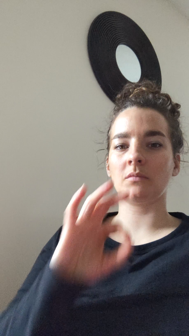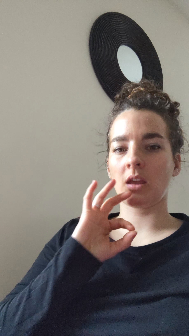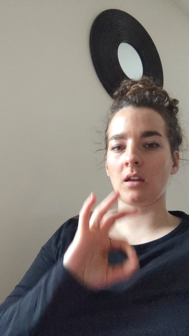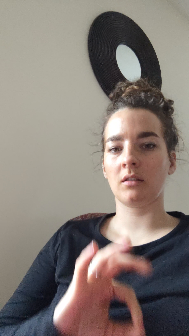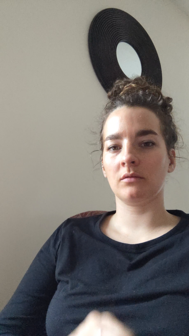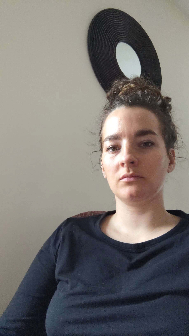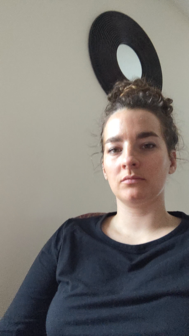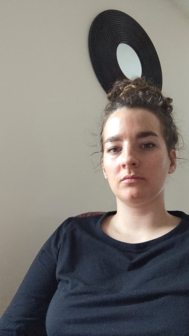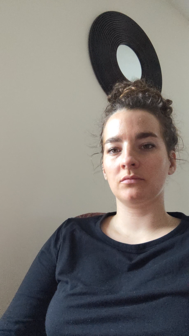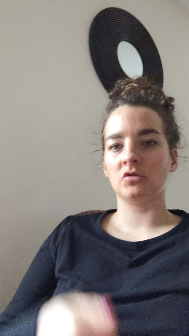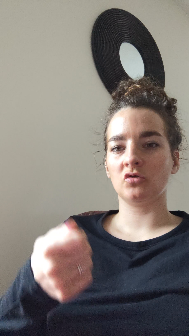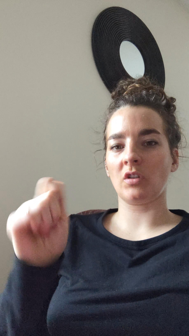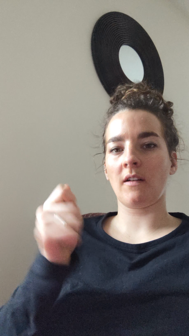shovel